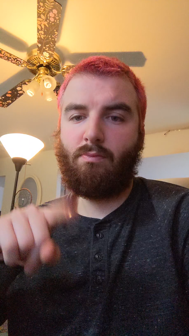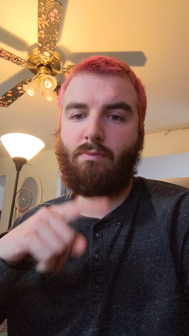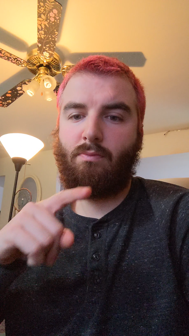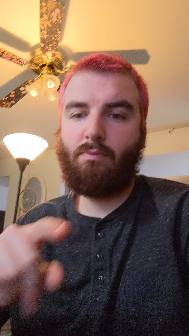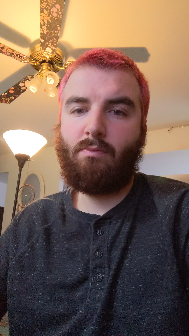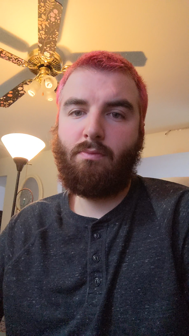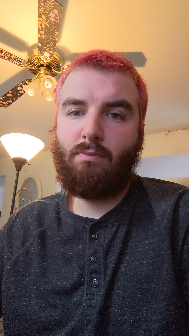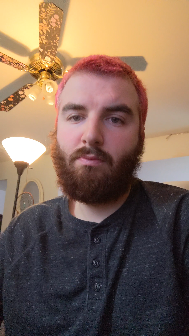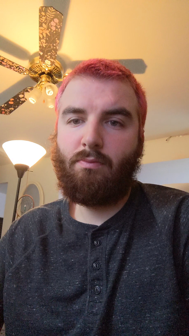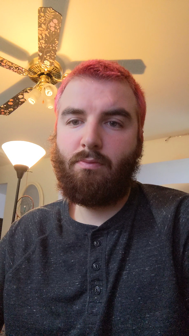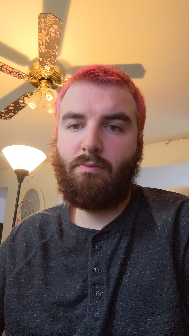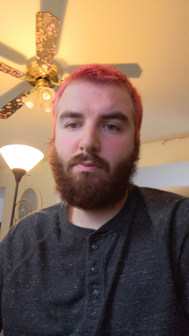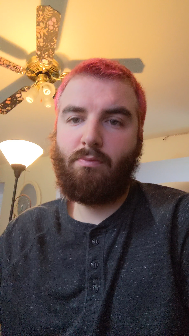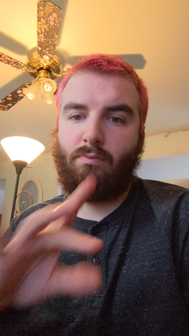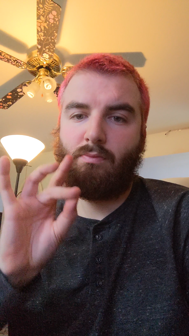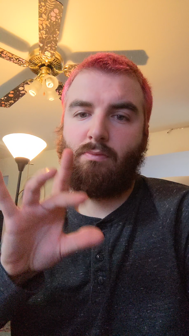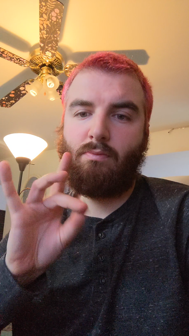choose